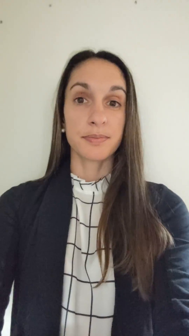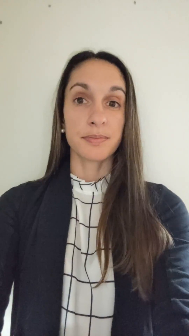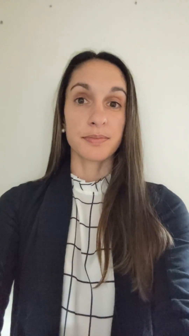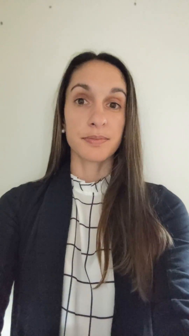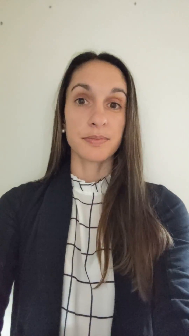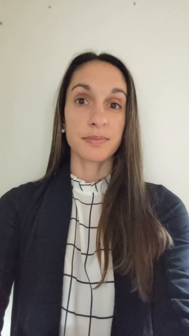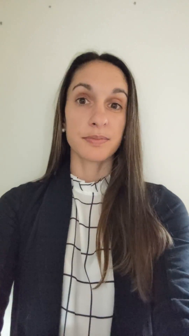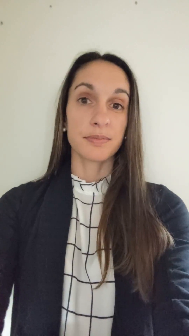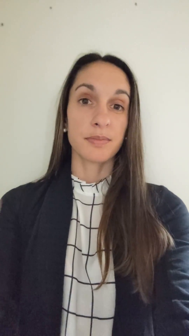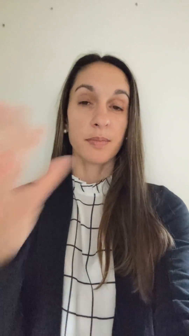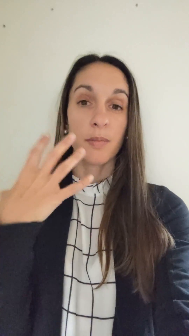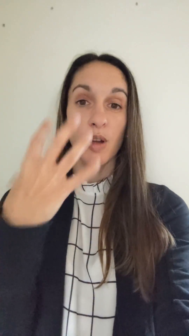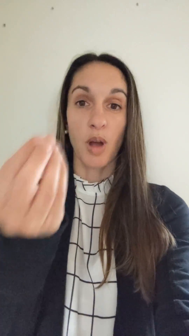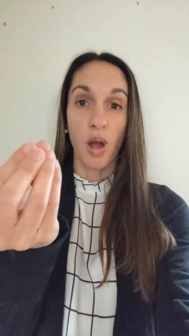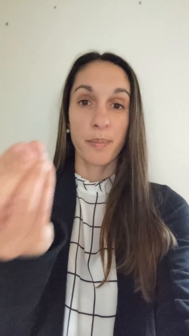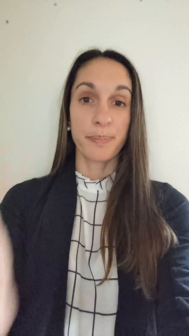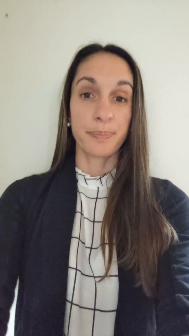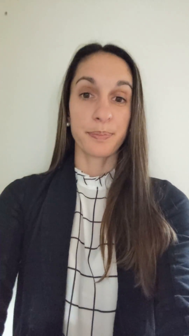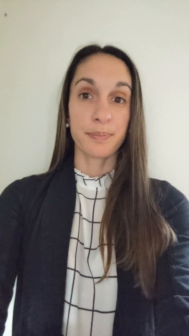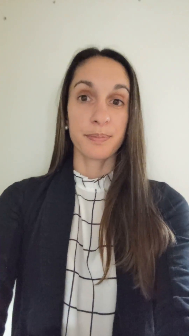got to